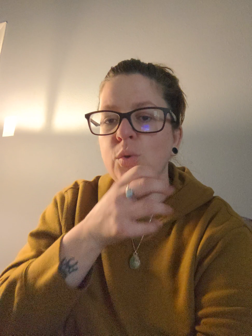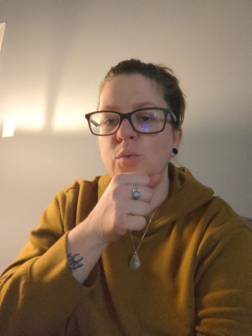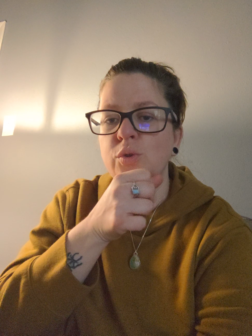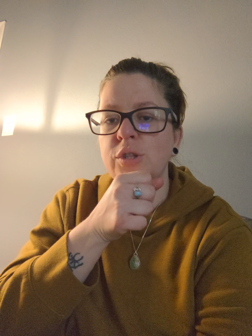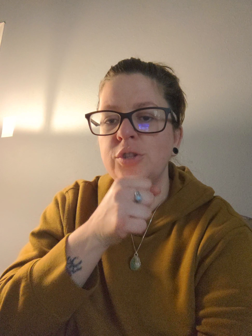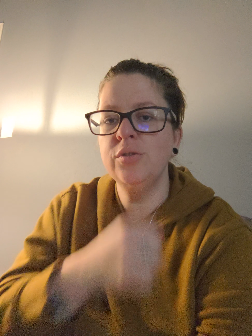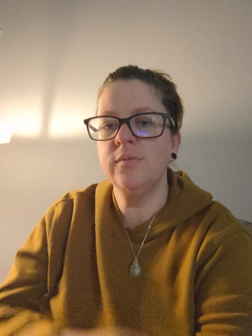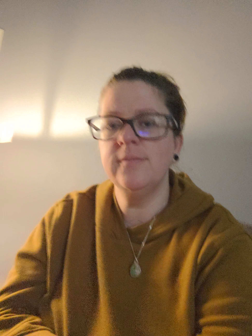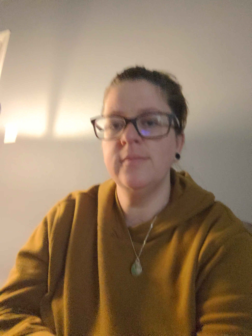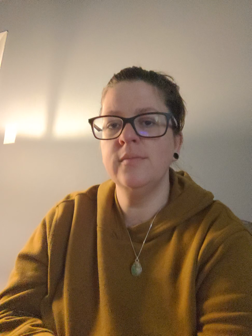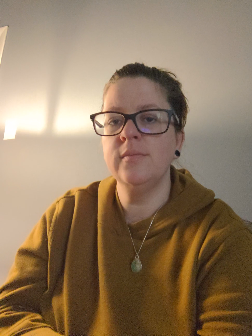orange